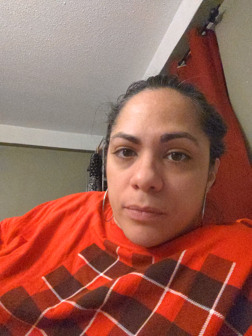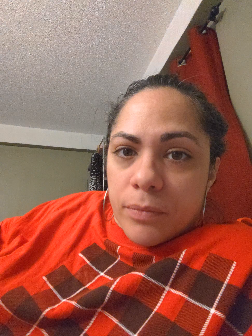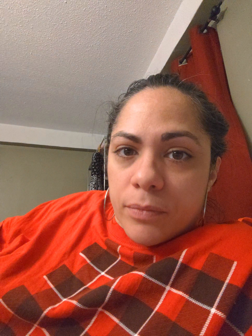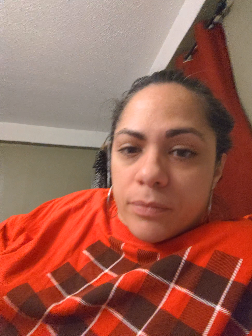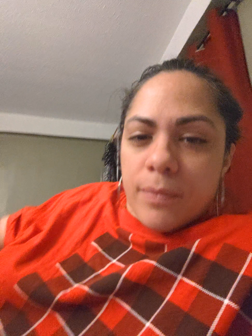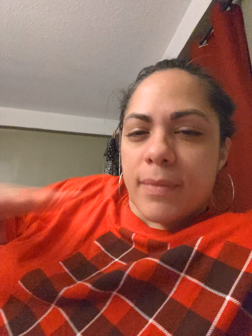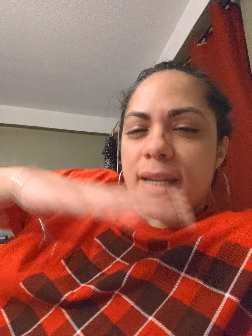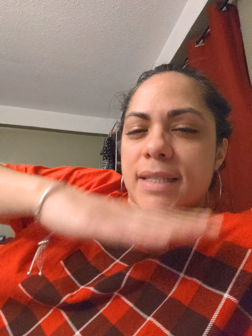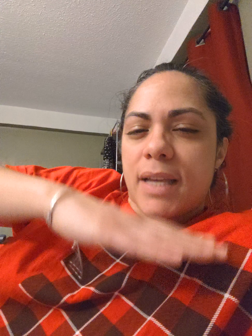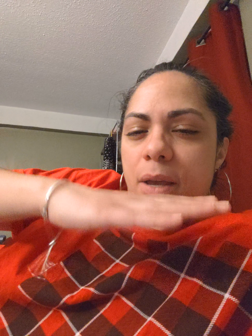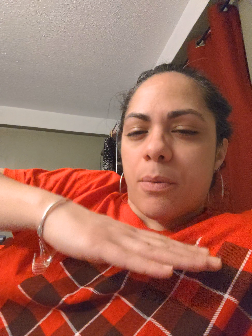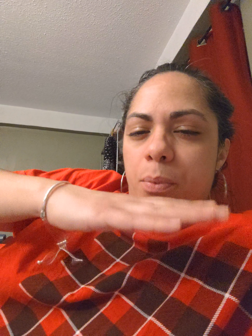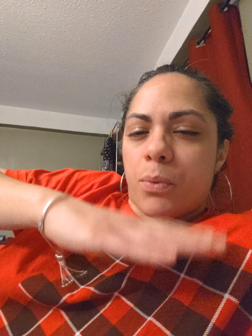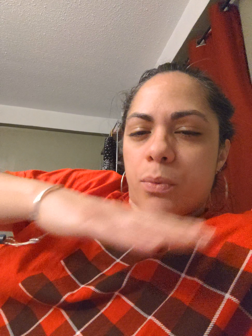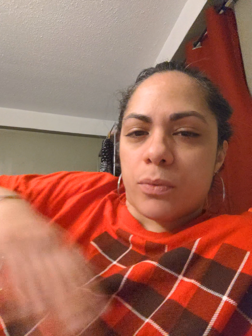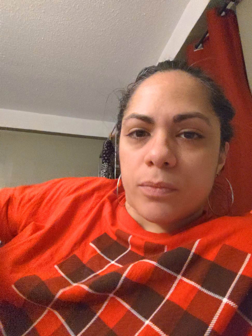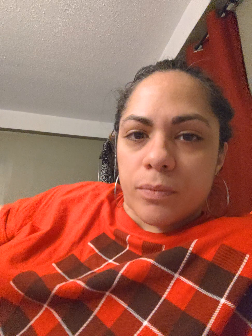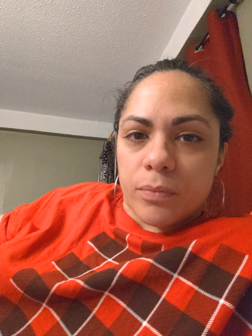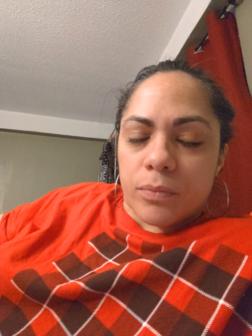table